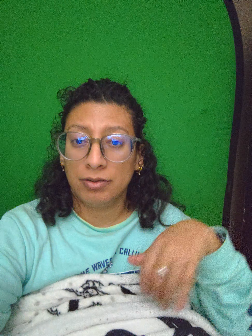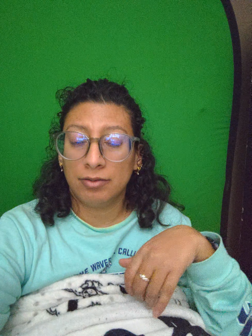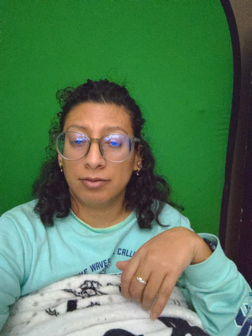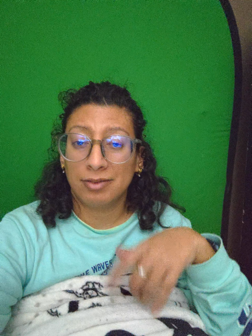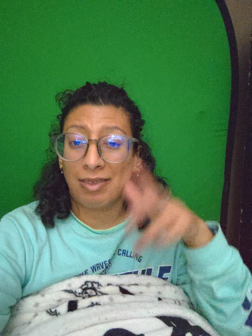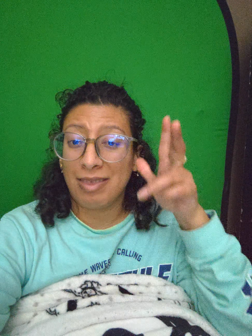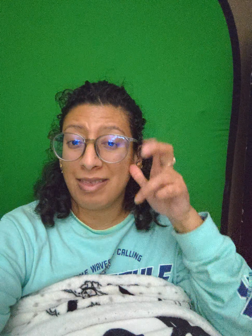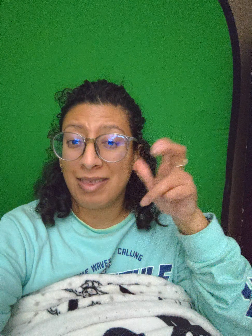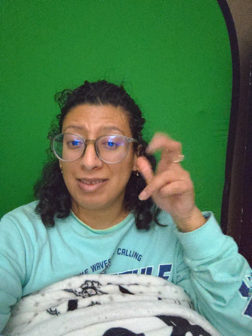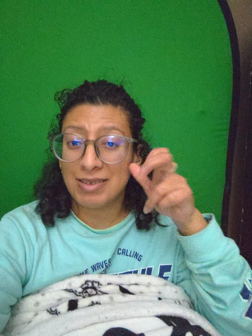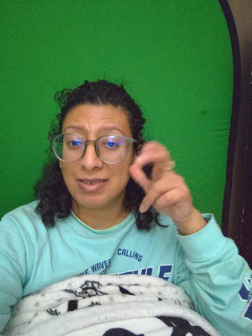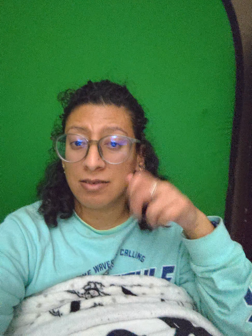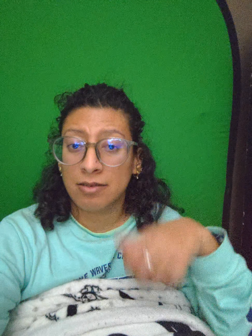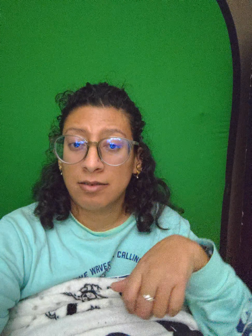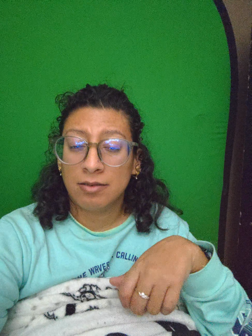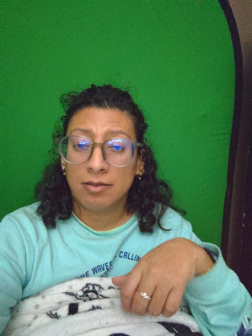listen